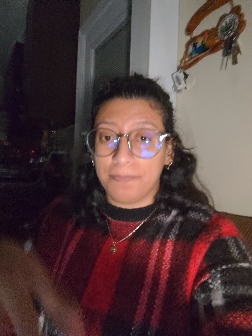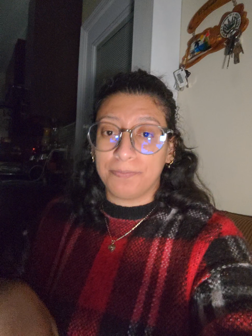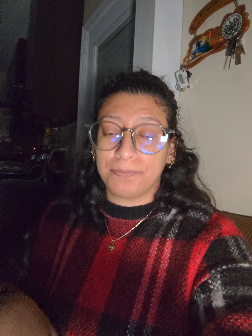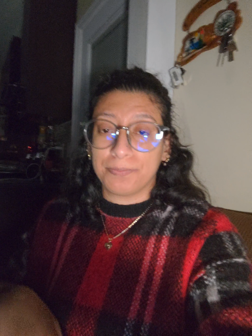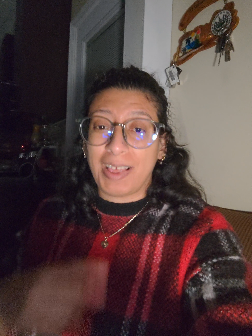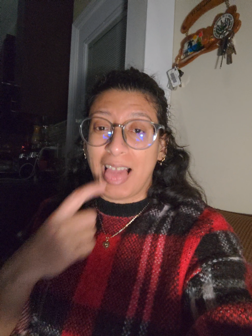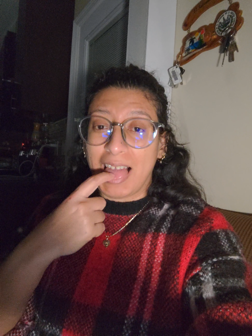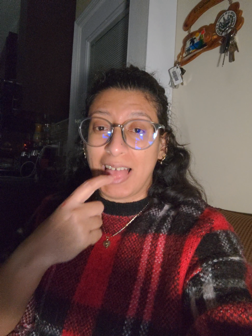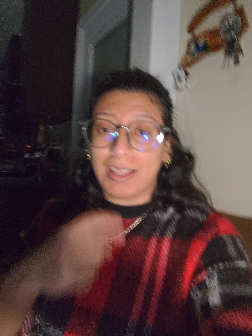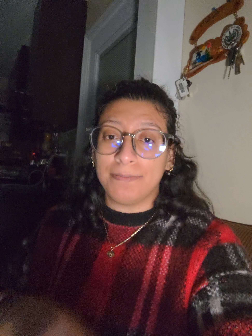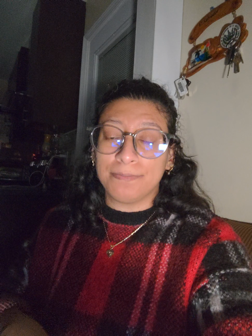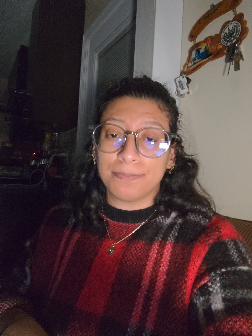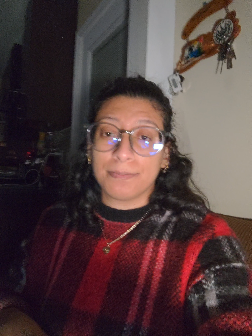tongue